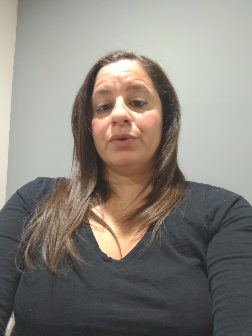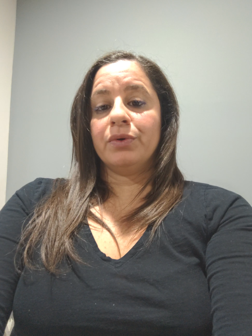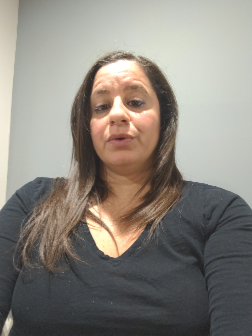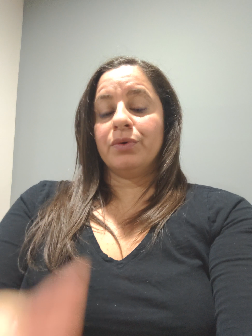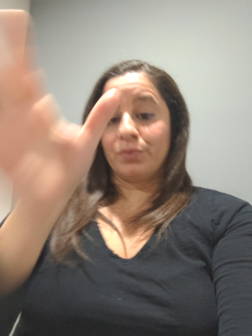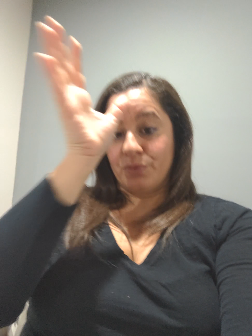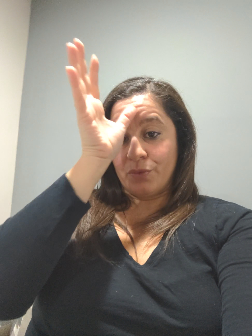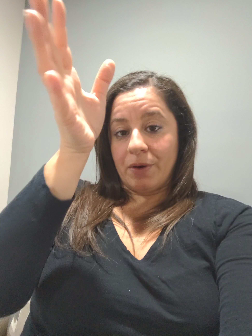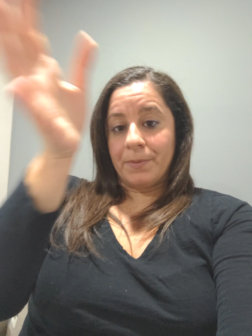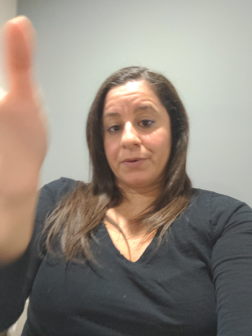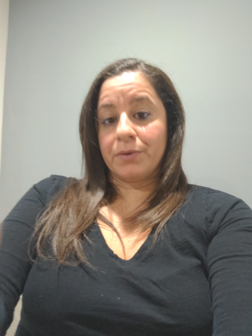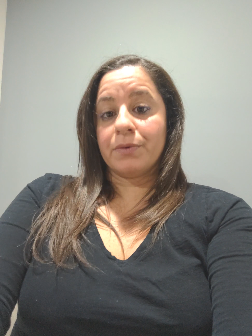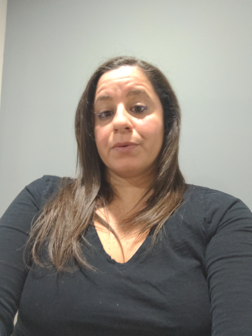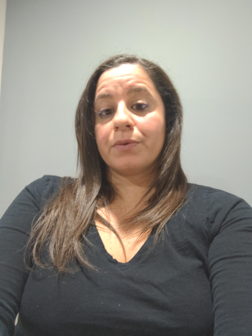grandpa